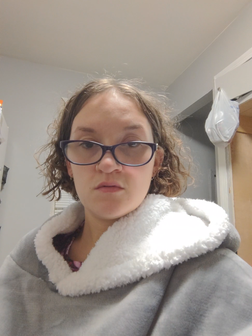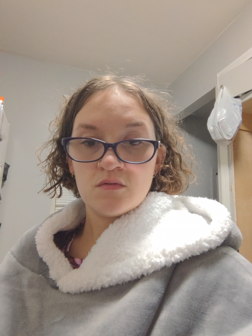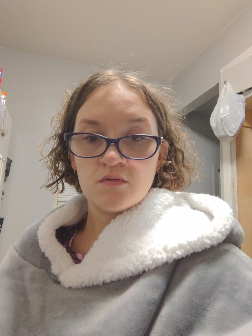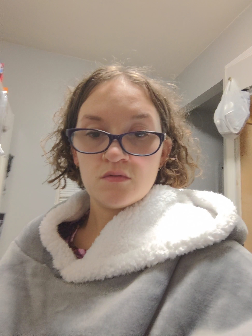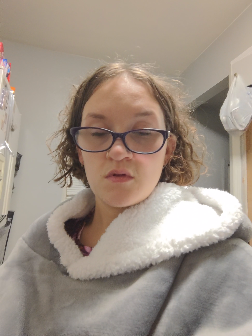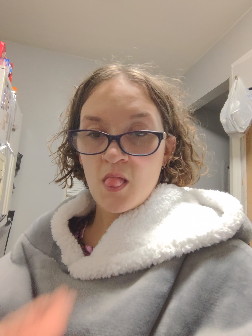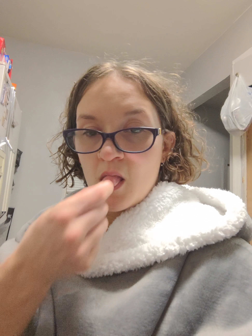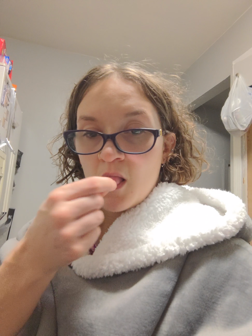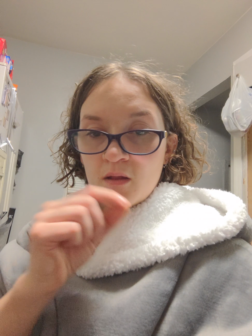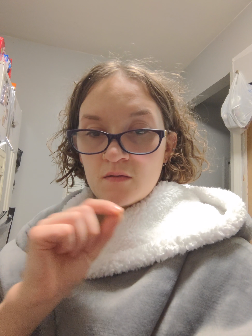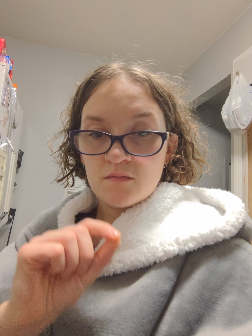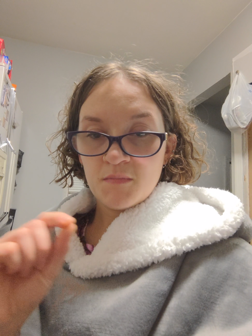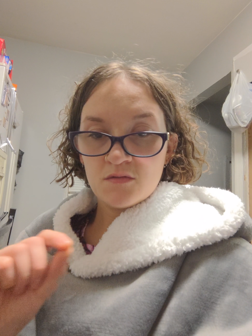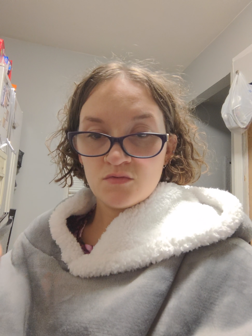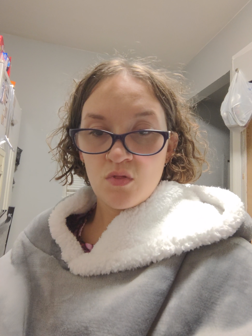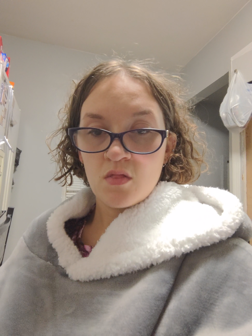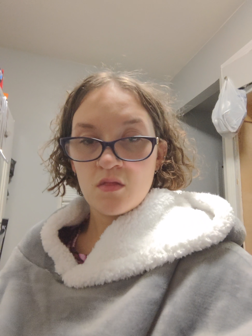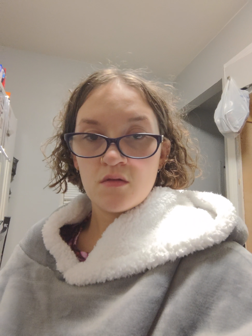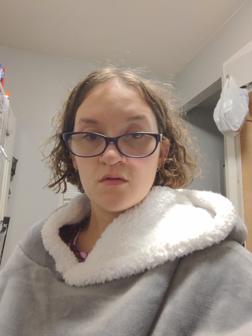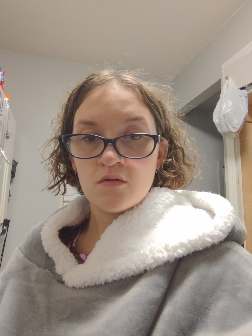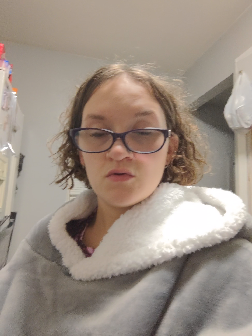pencil